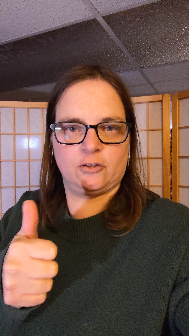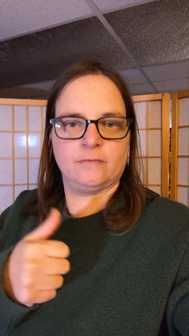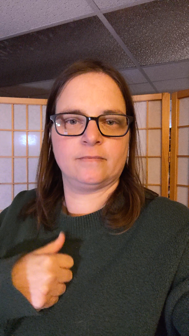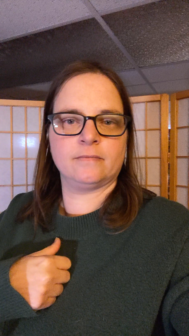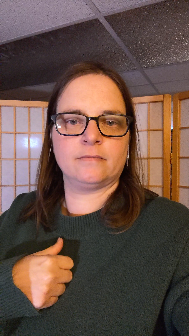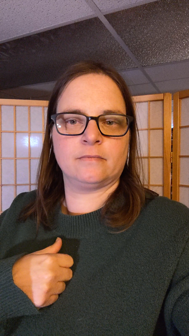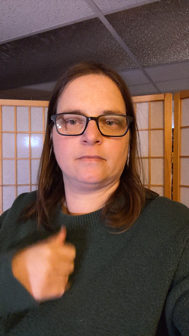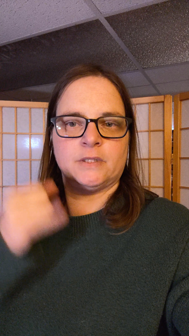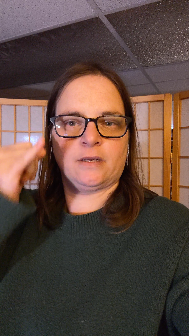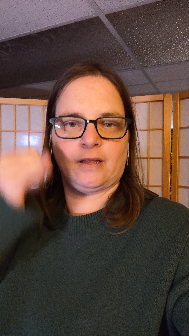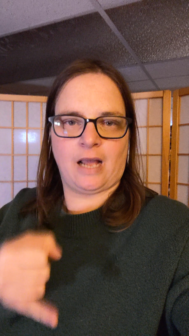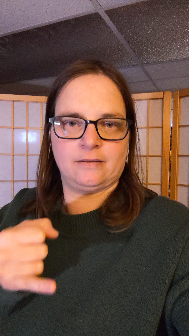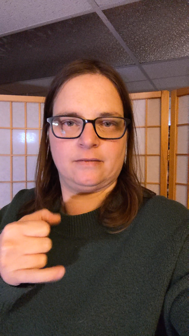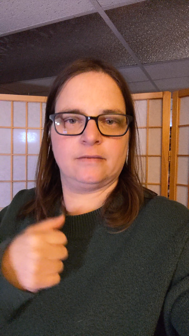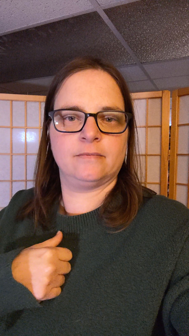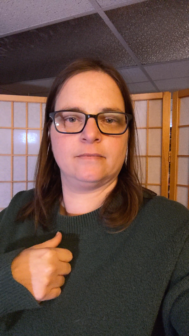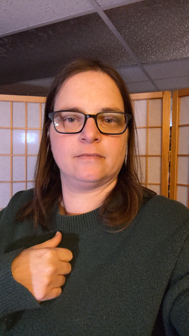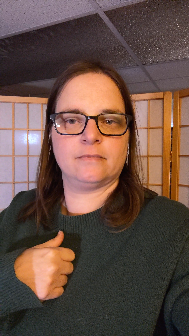last